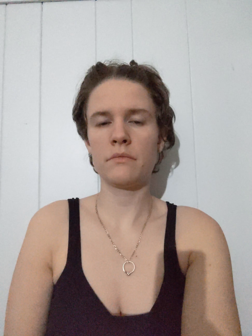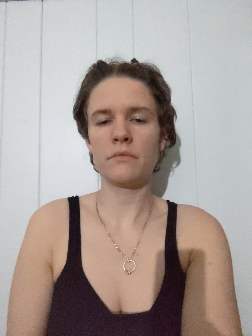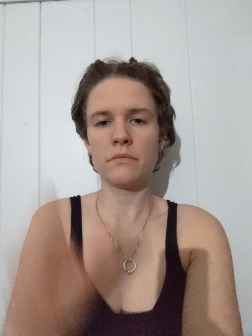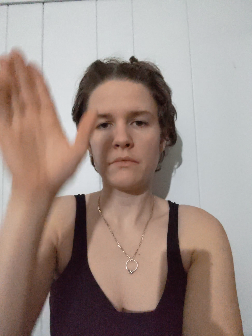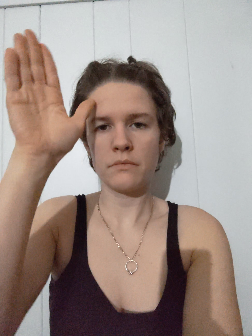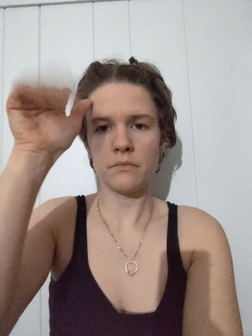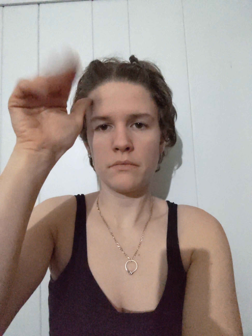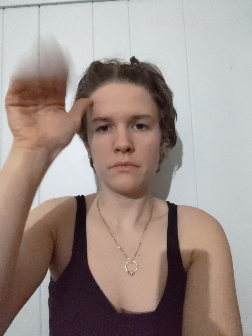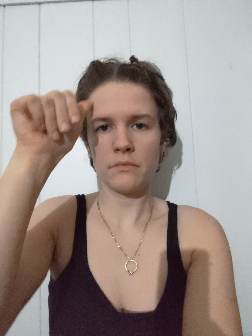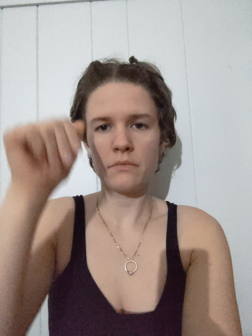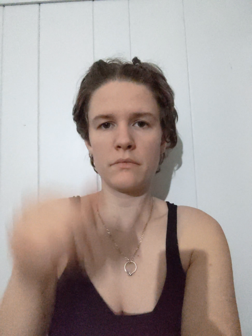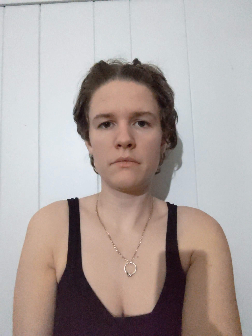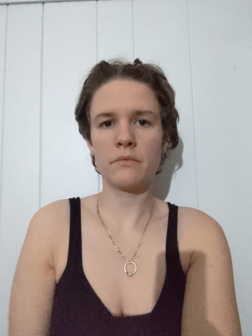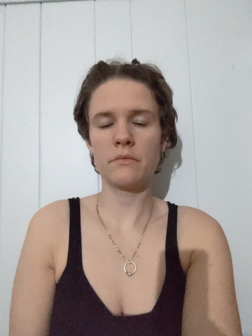donkey